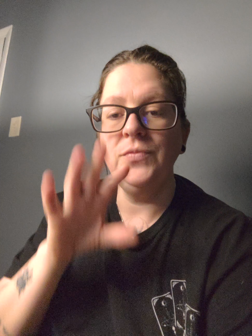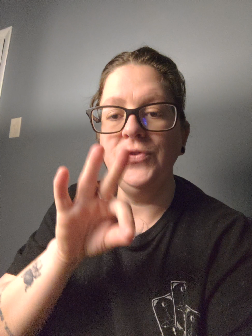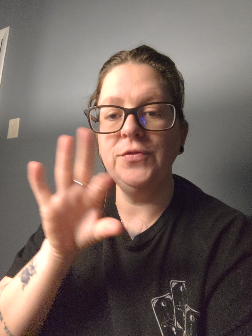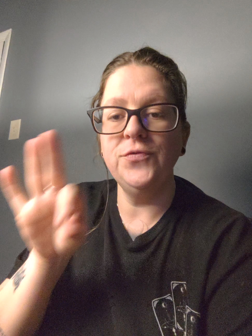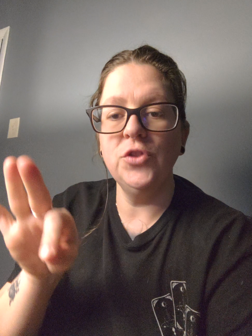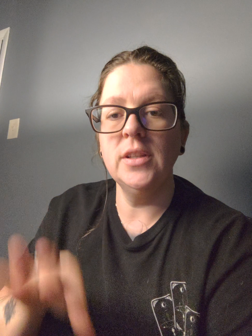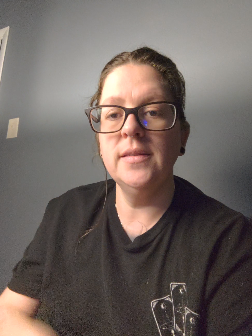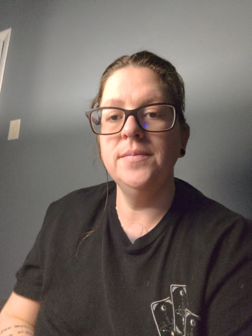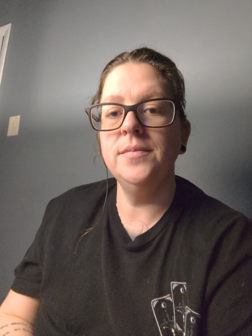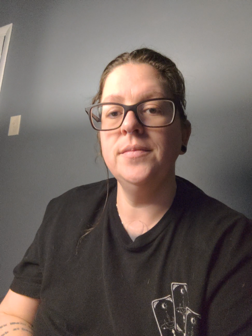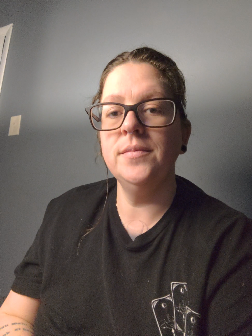french fries